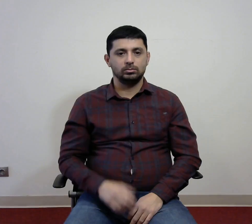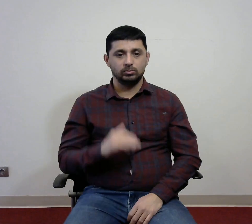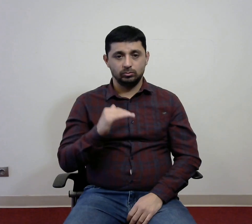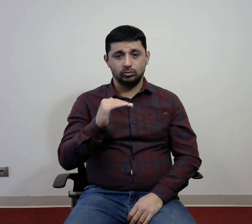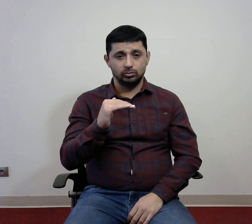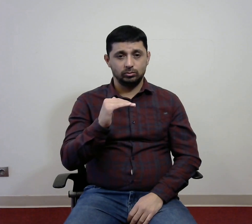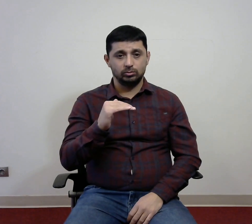siz